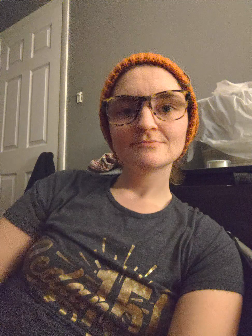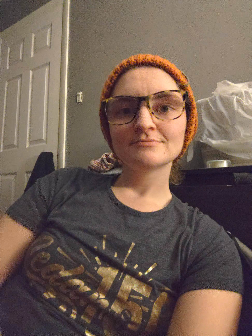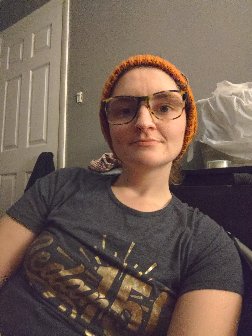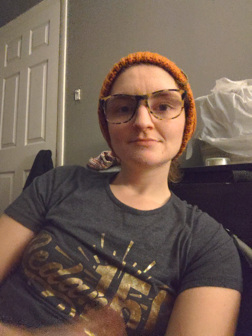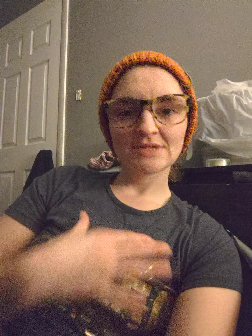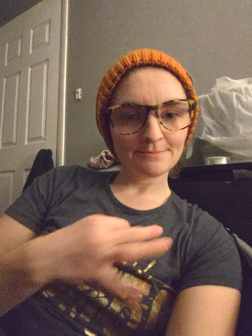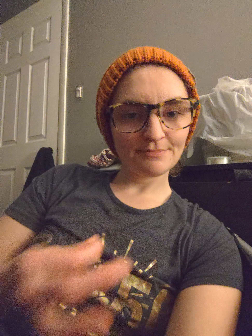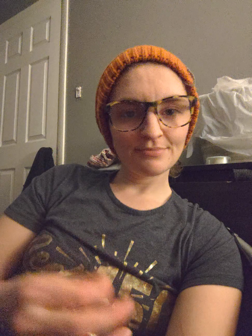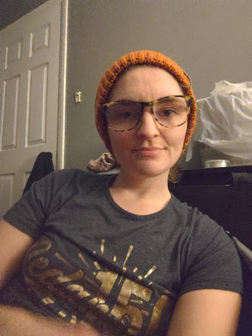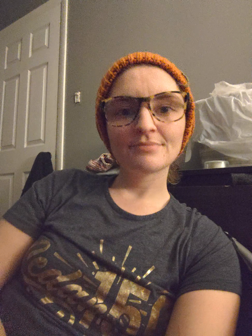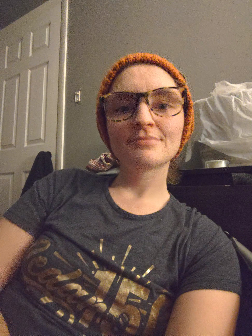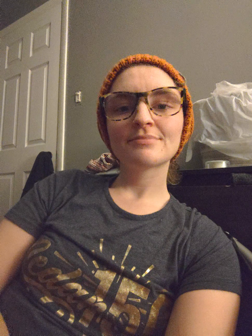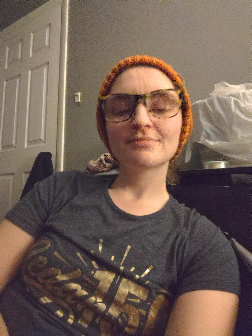like